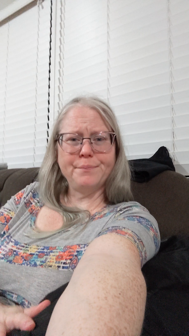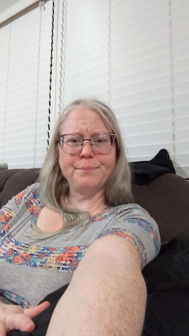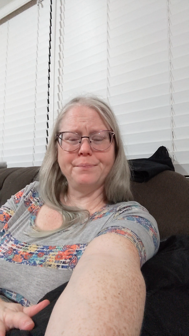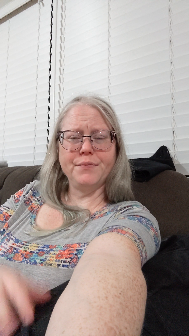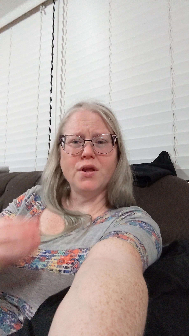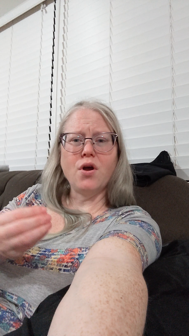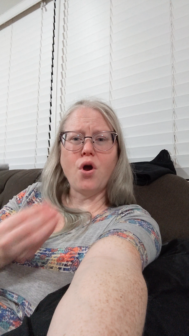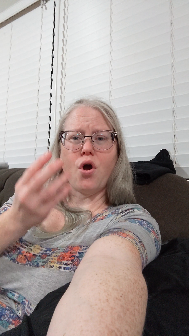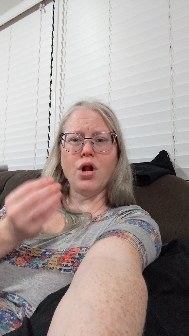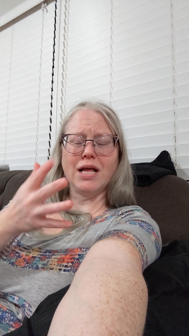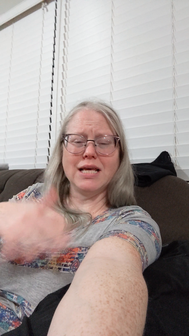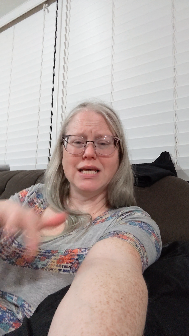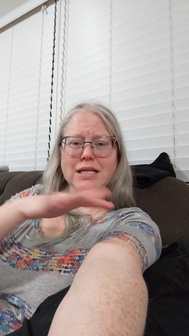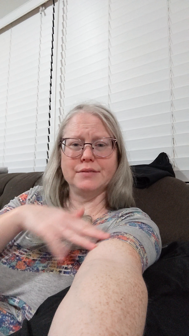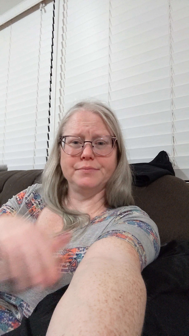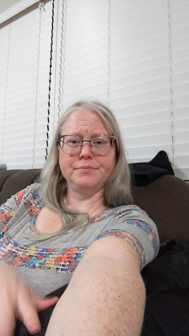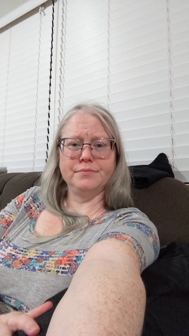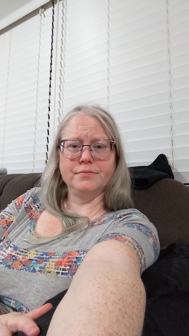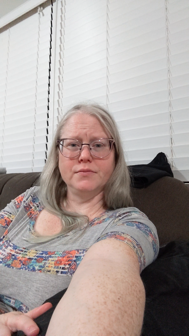garden